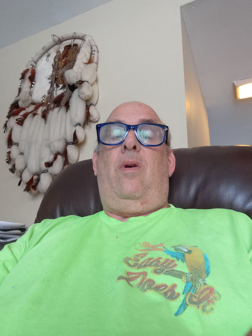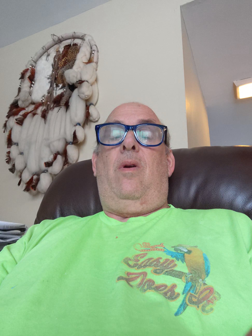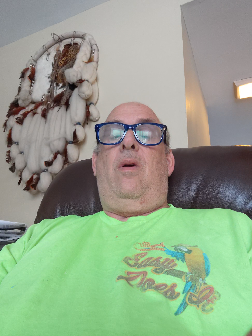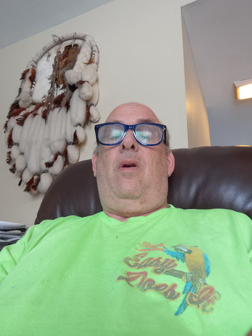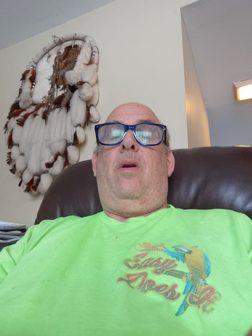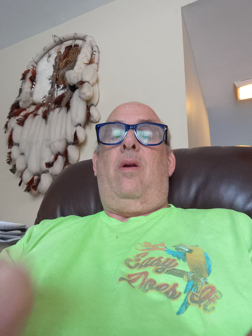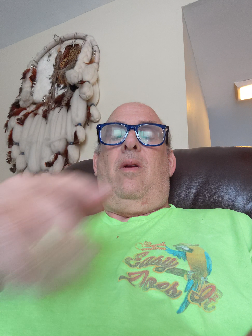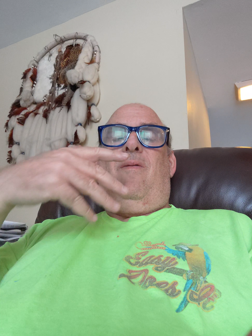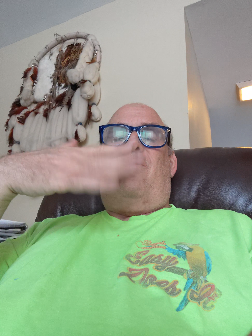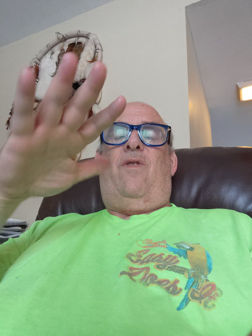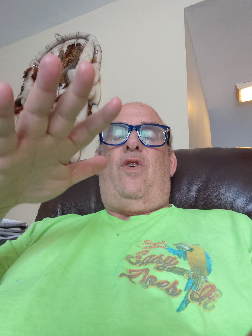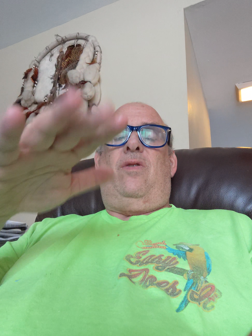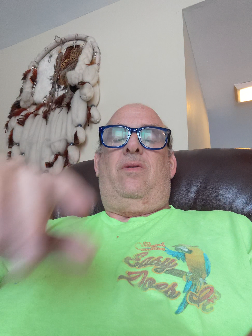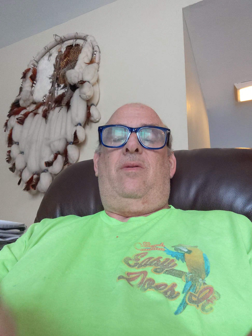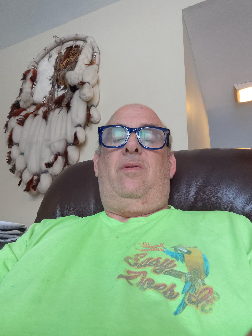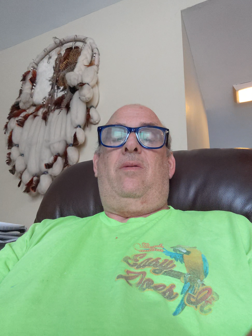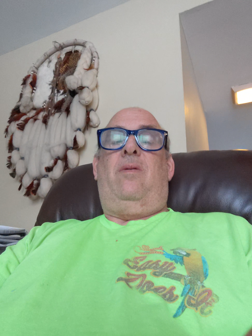finish